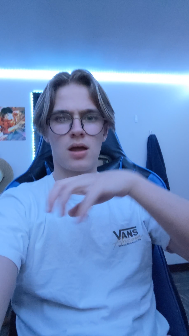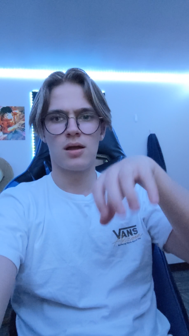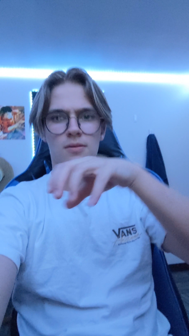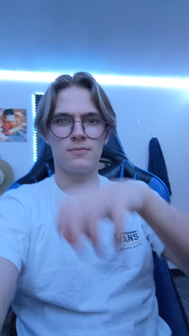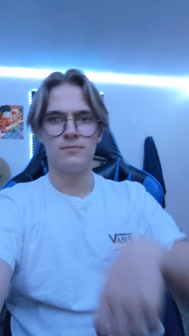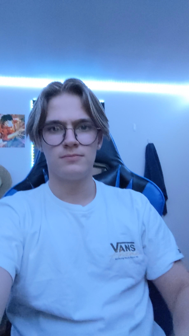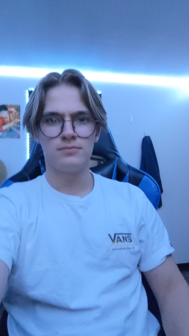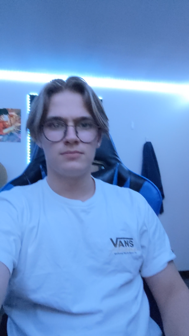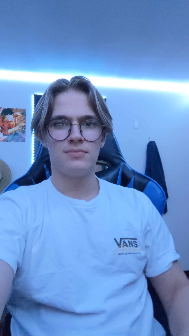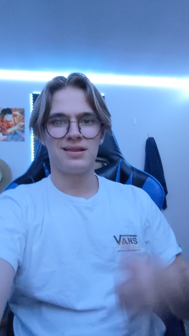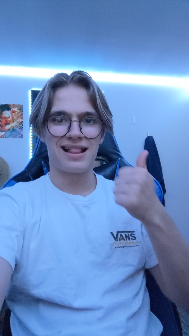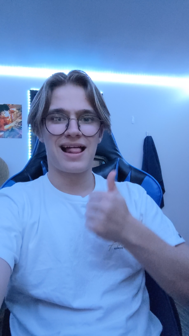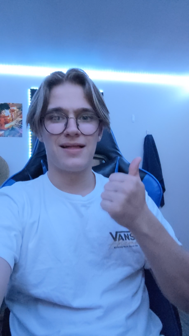help